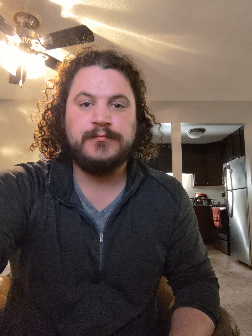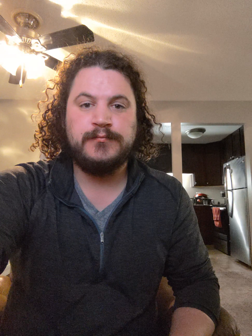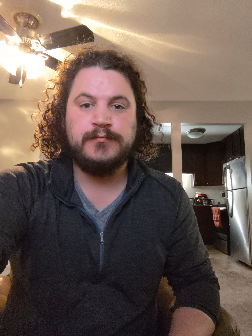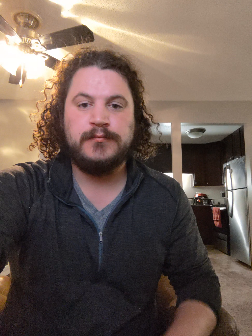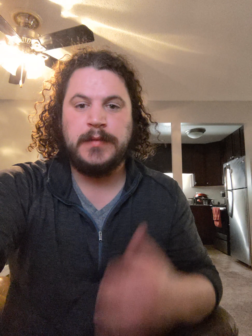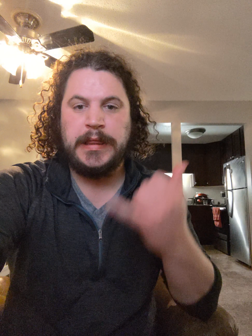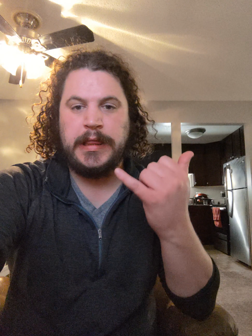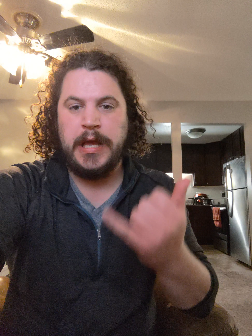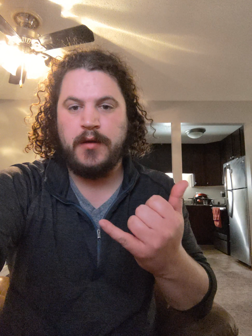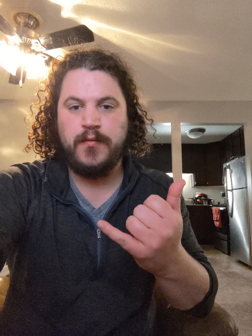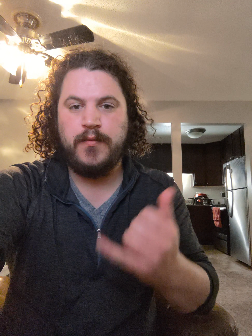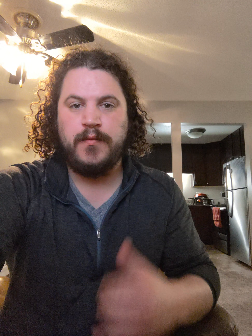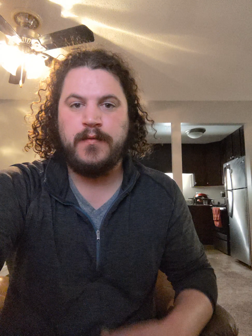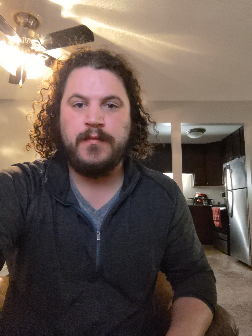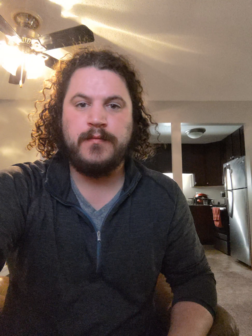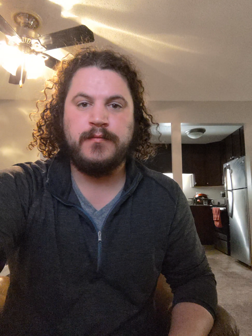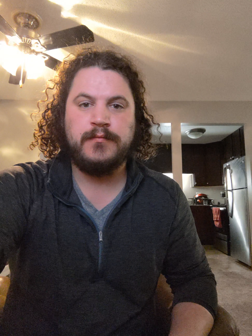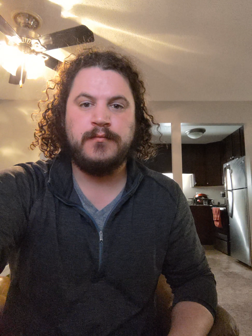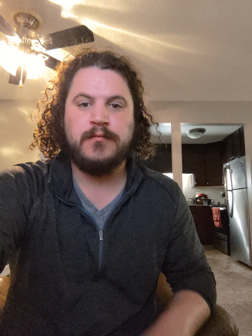now